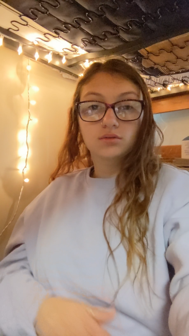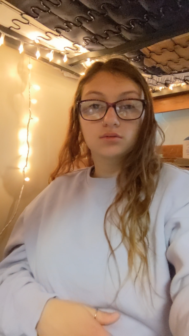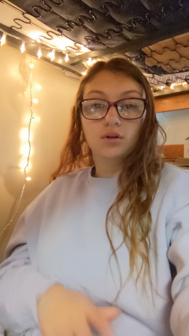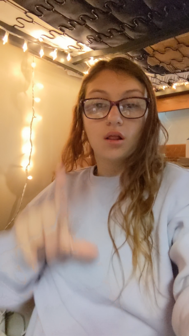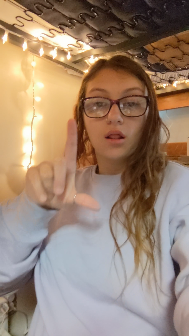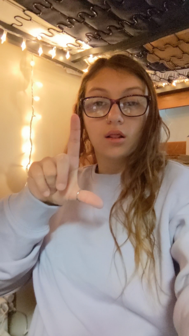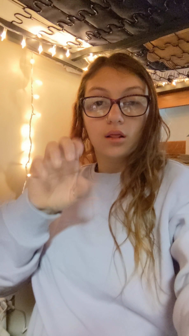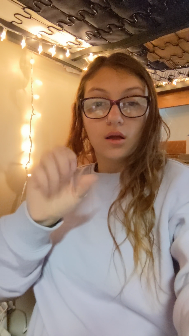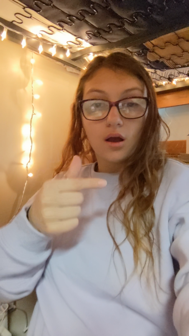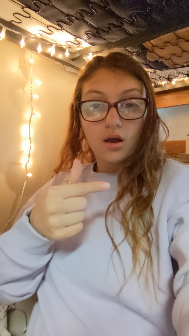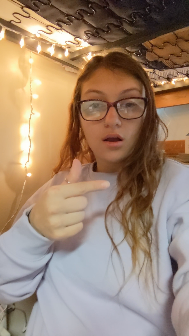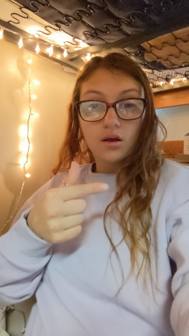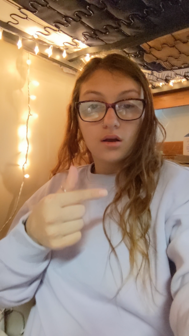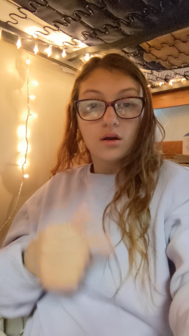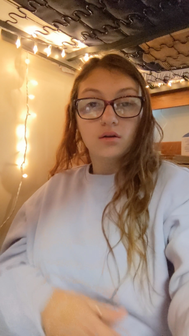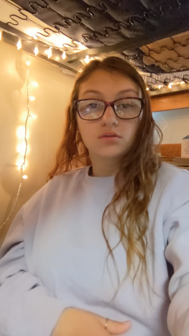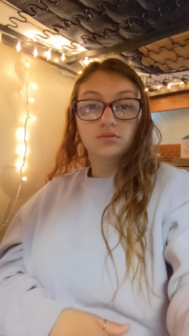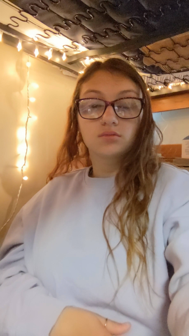leg